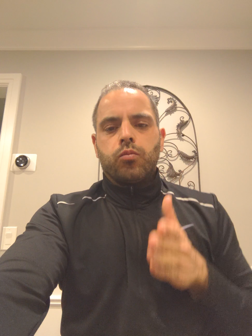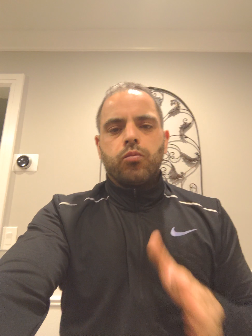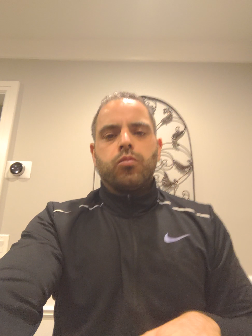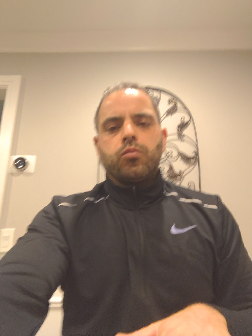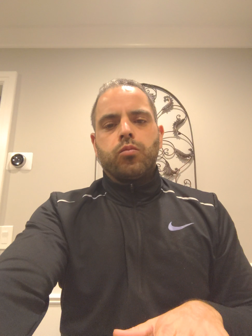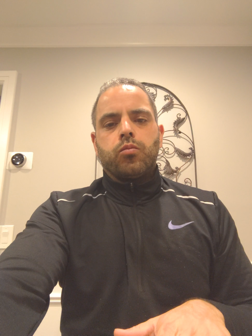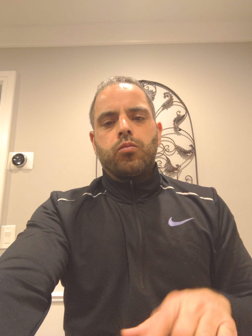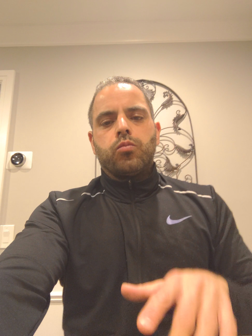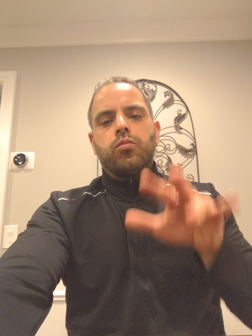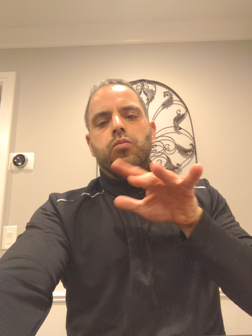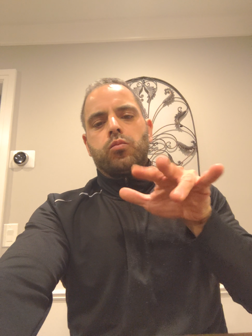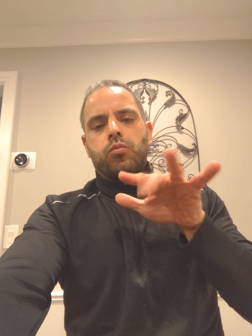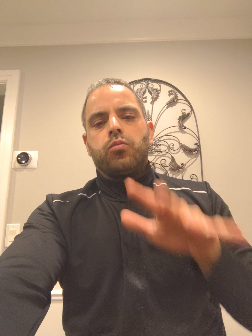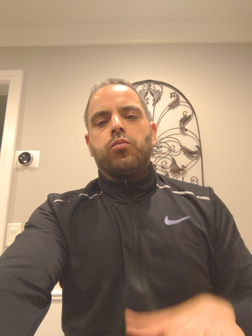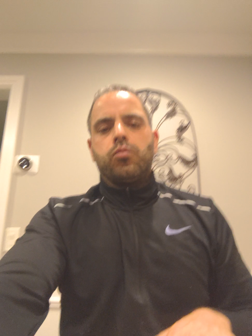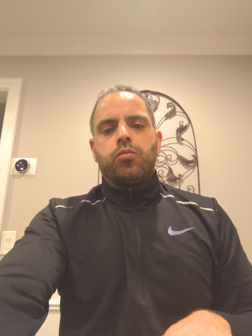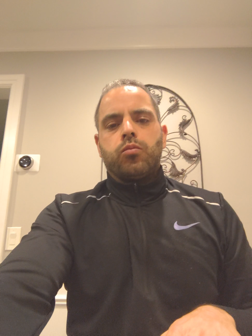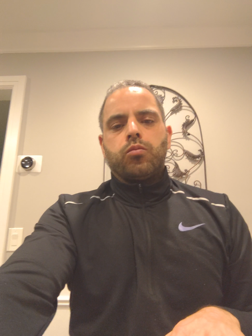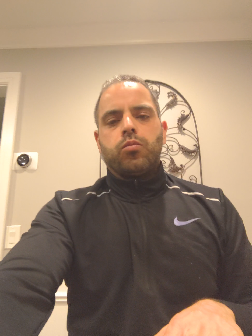finger